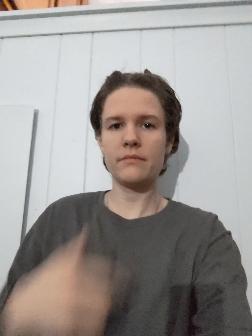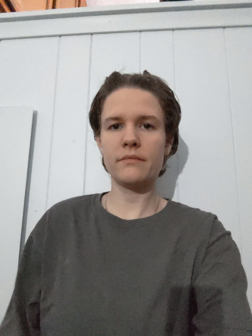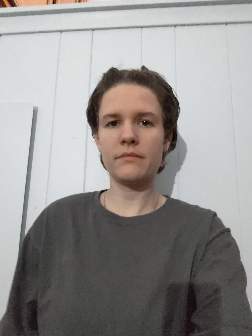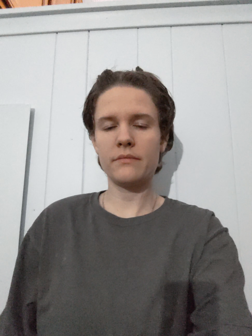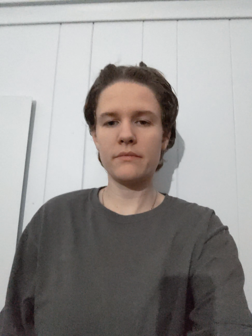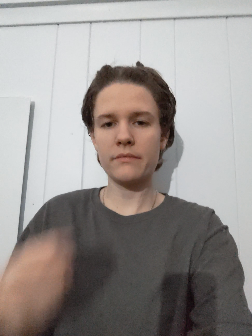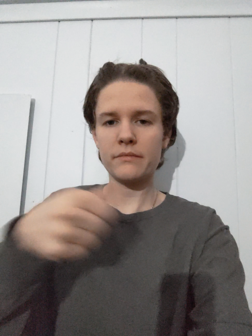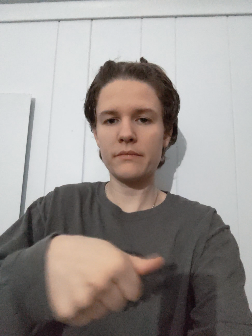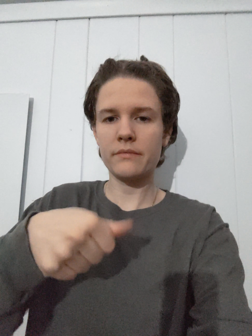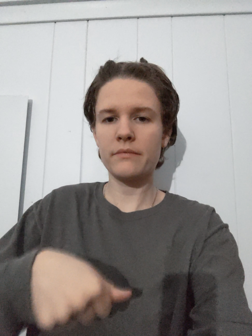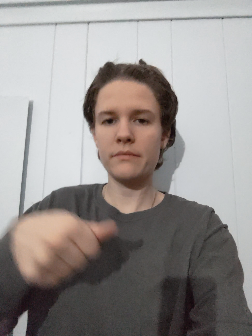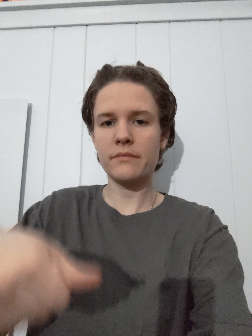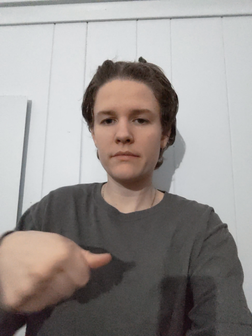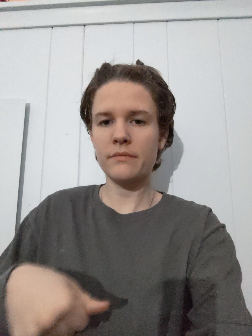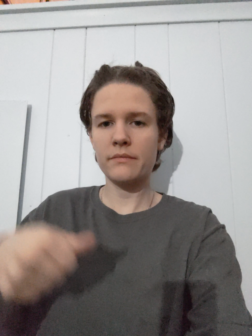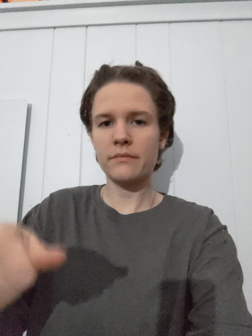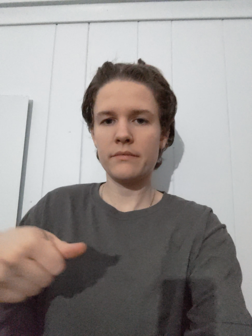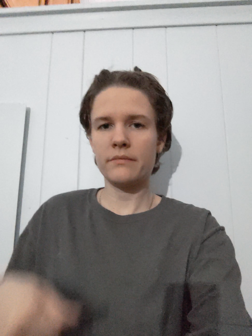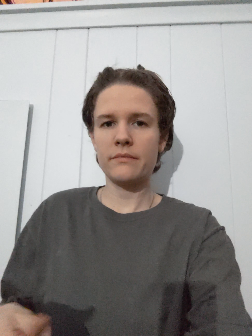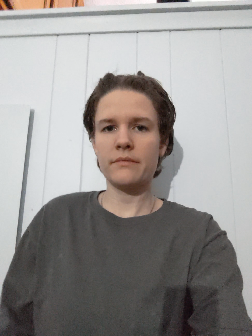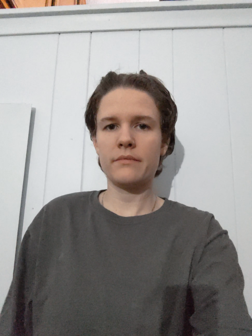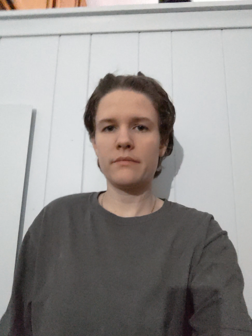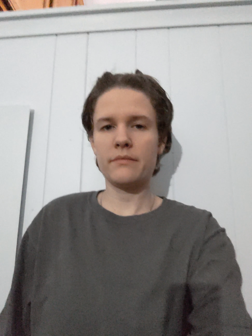puzzle